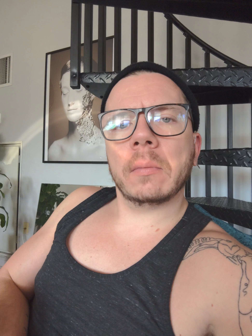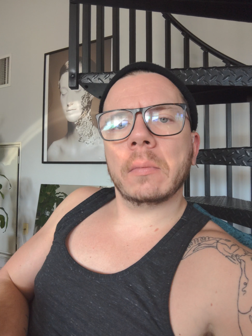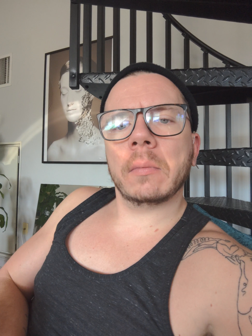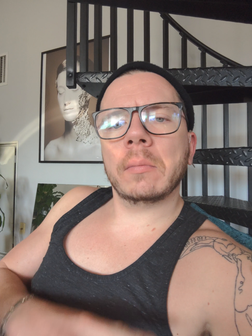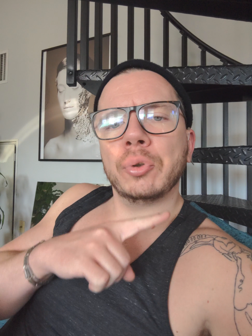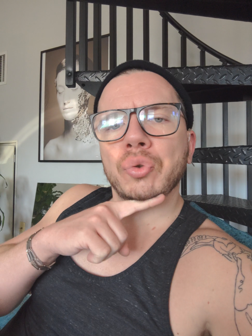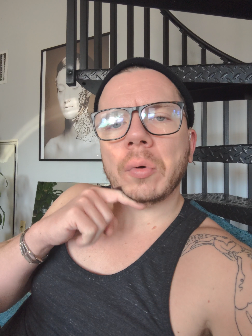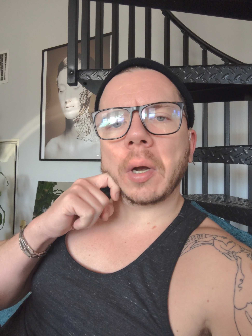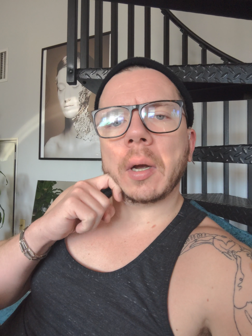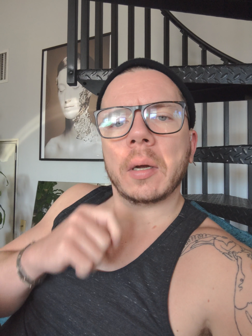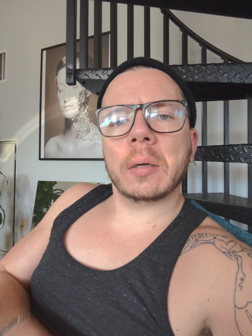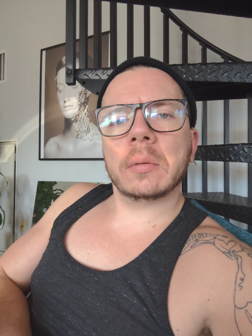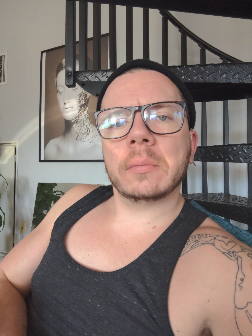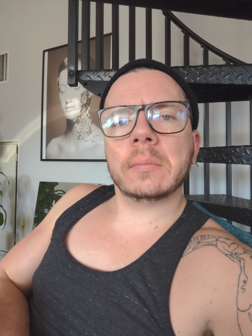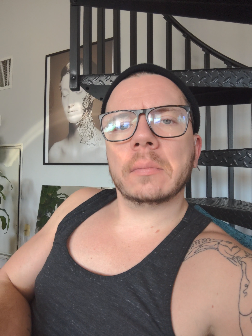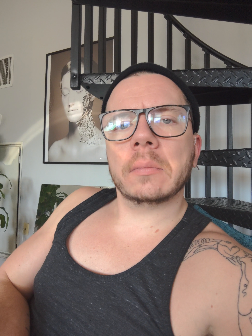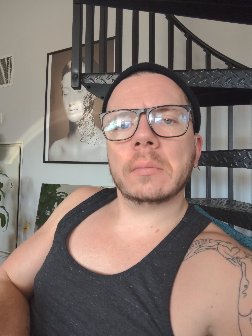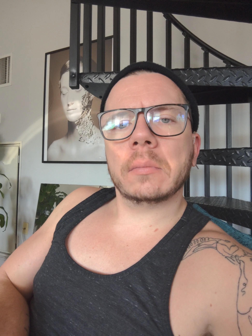dry